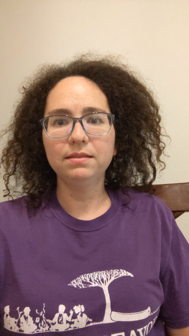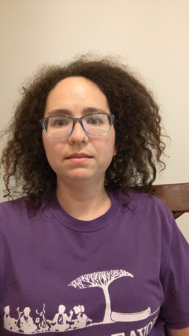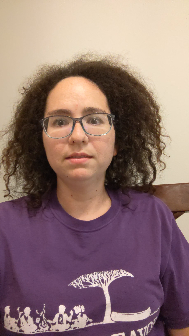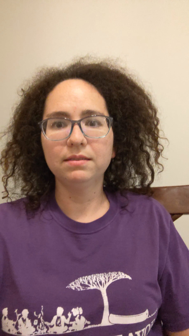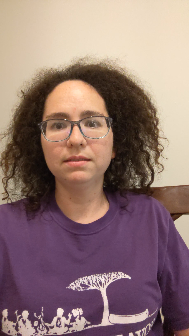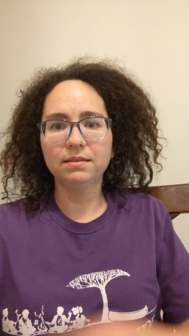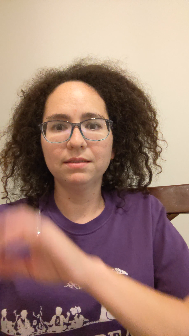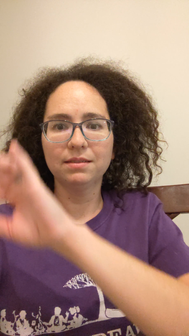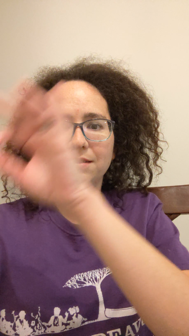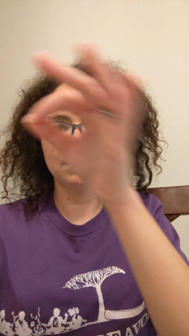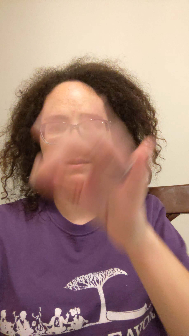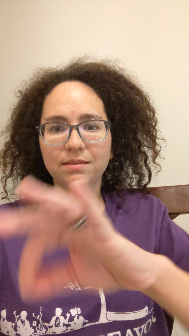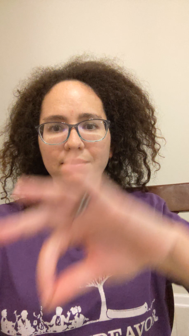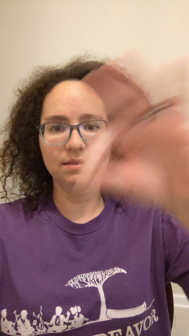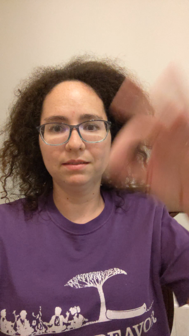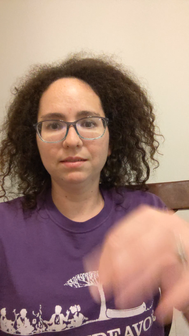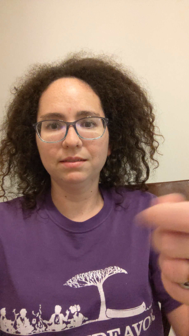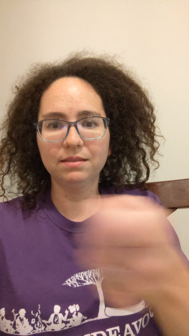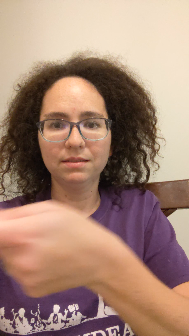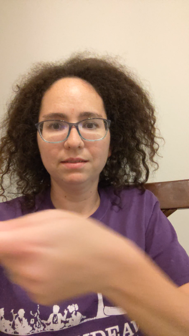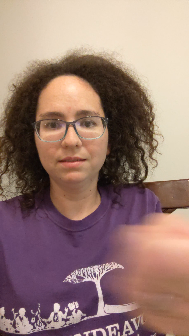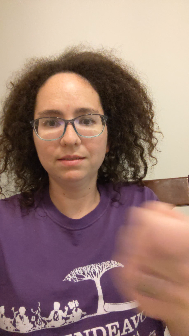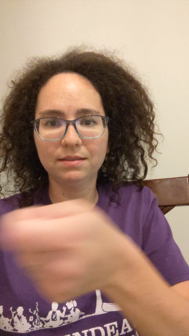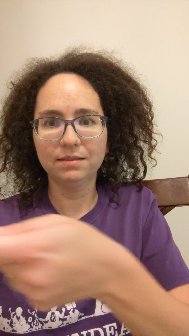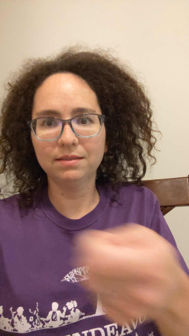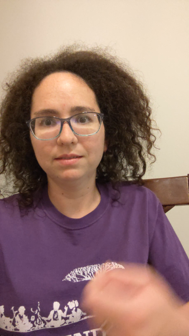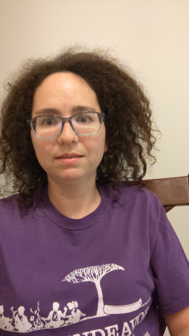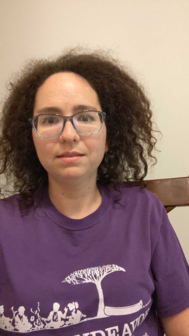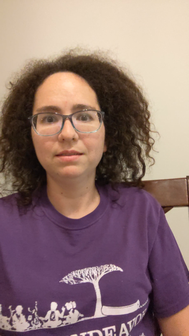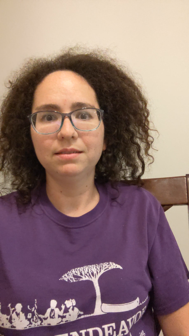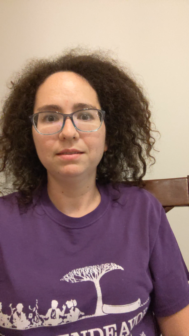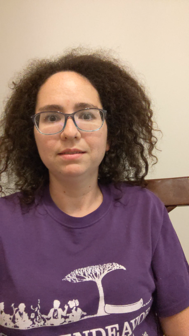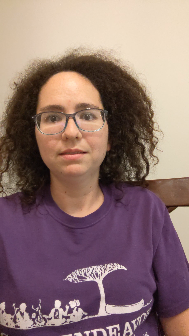hose